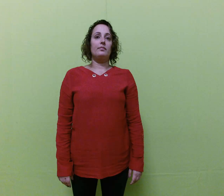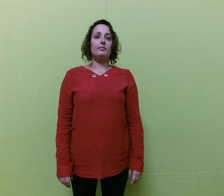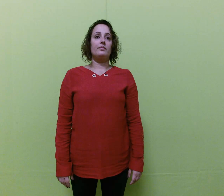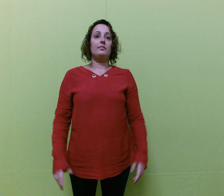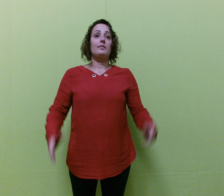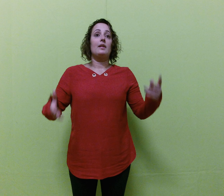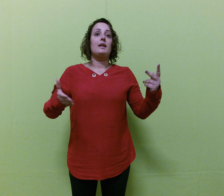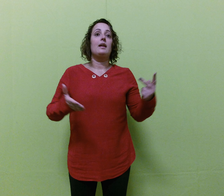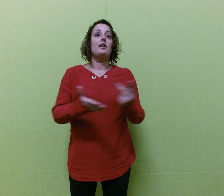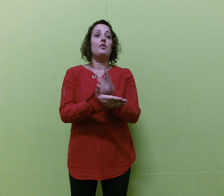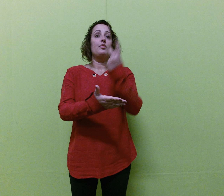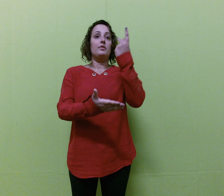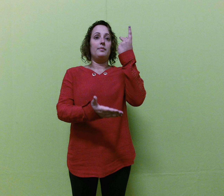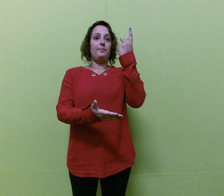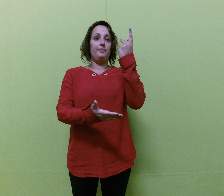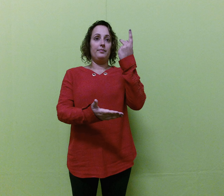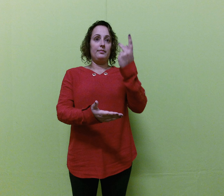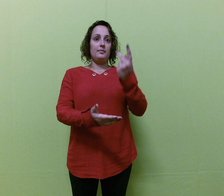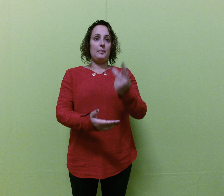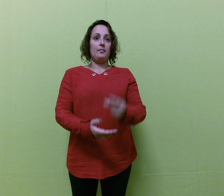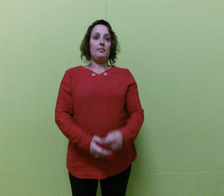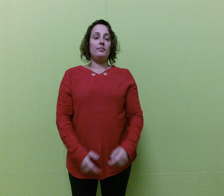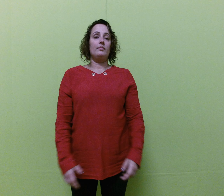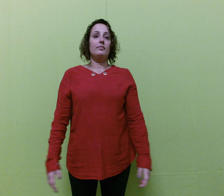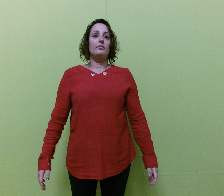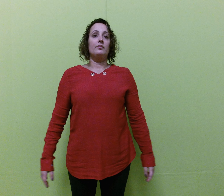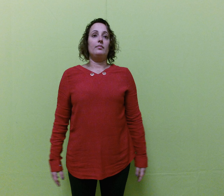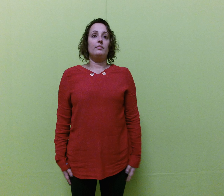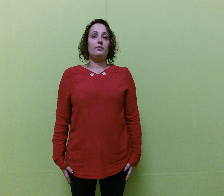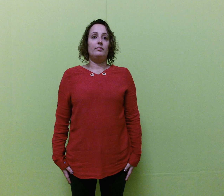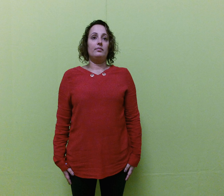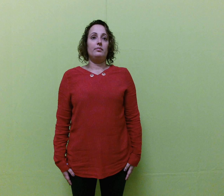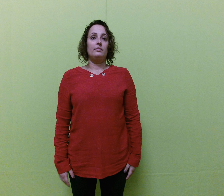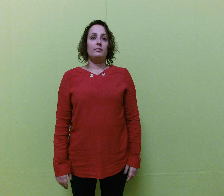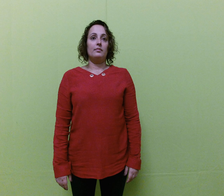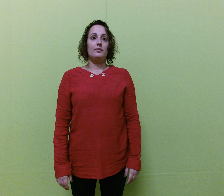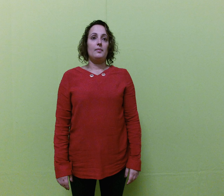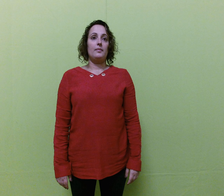acontecer